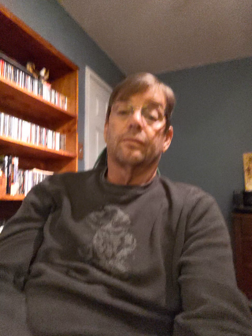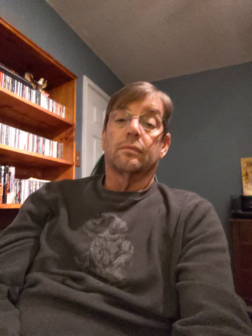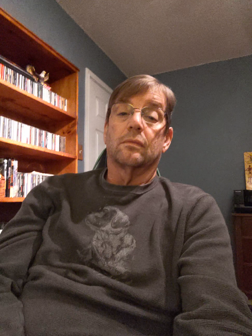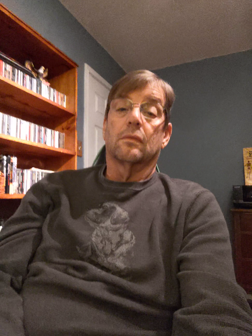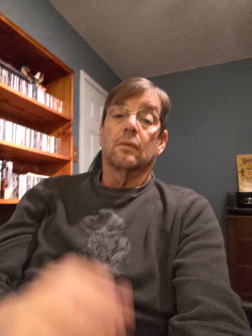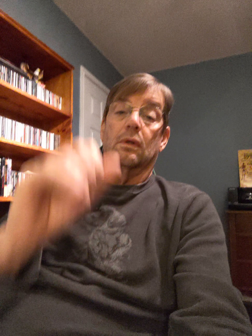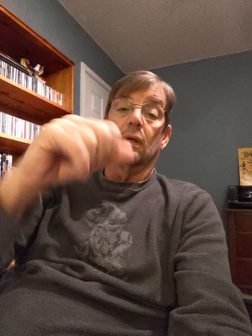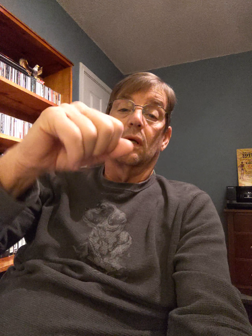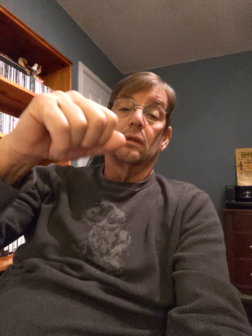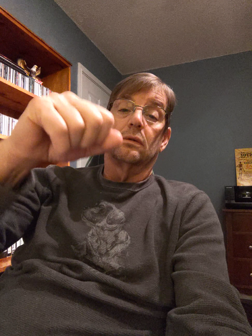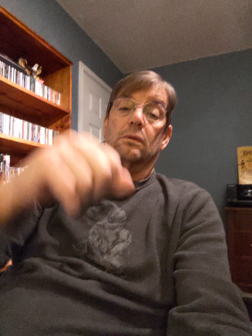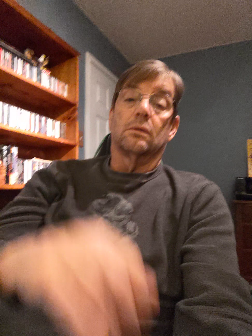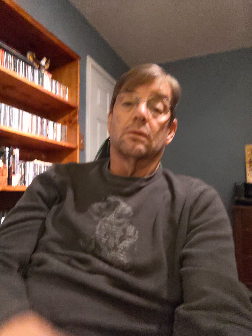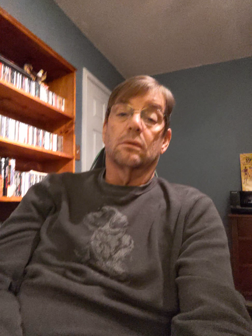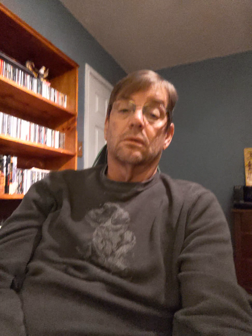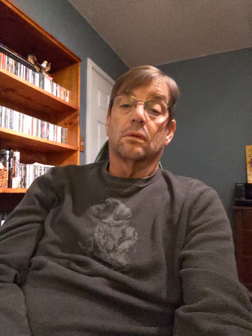yes